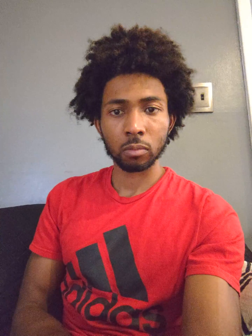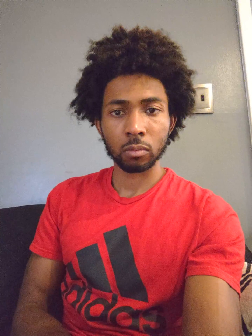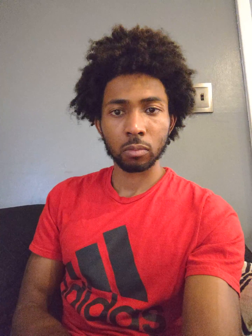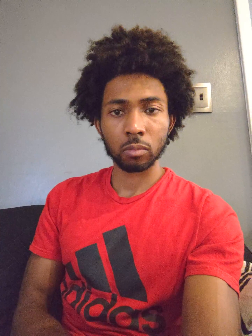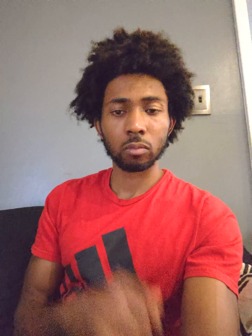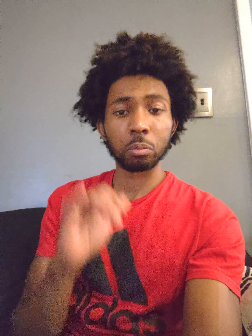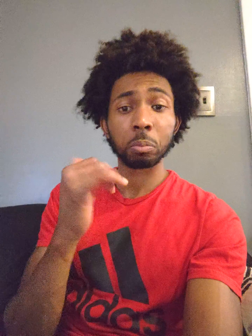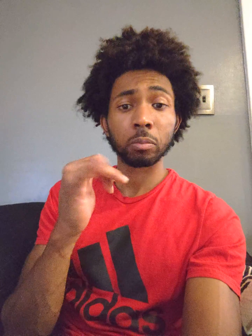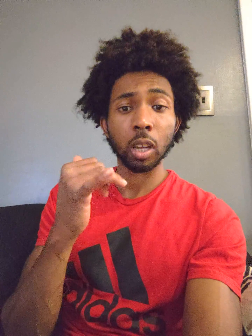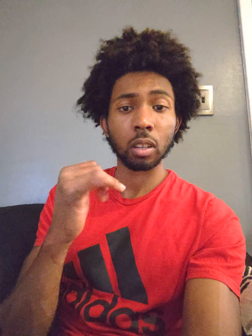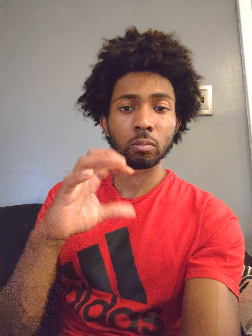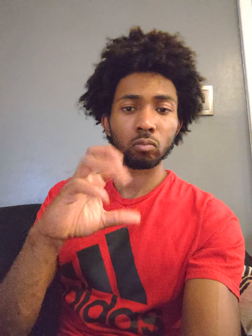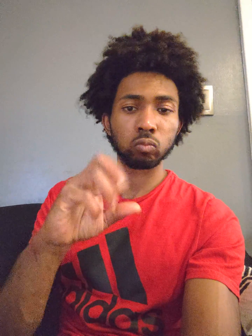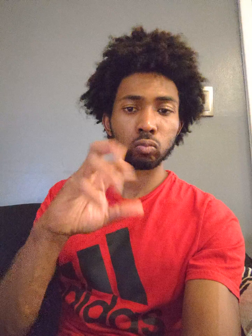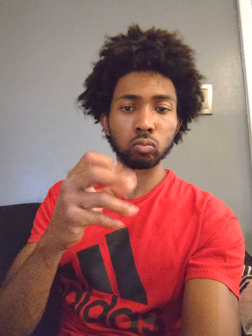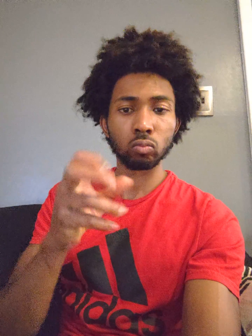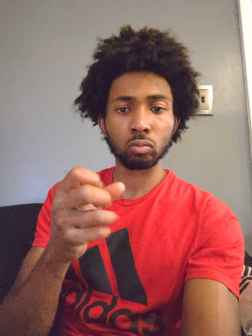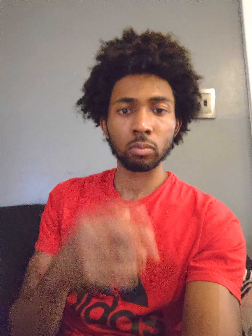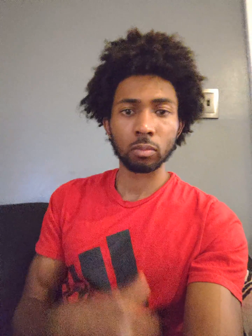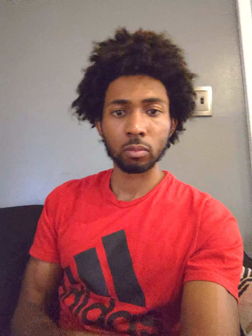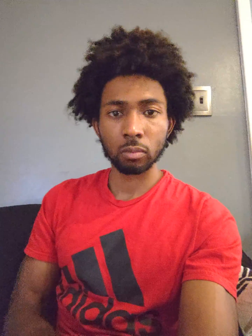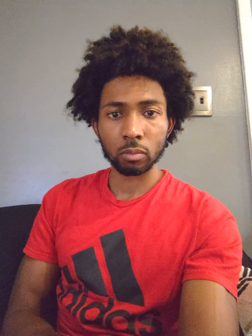play dough